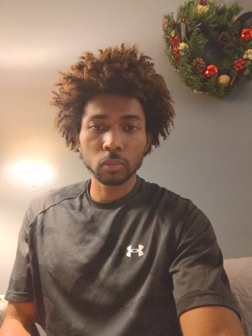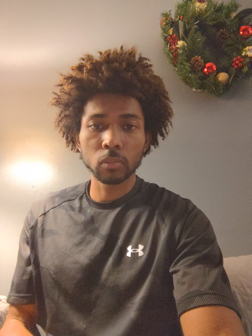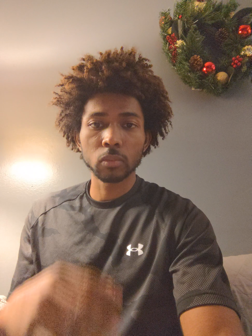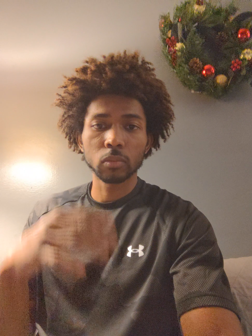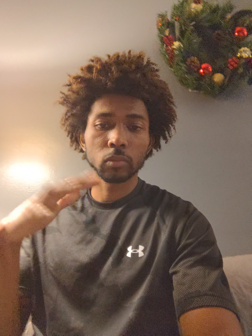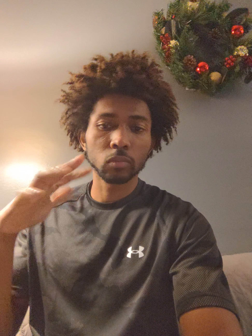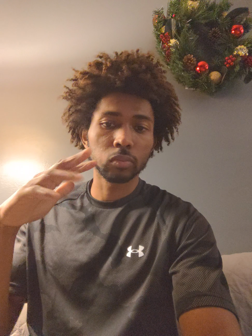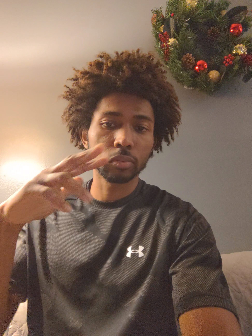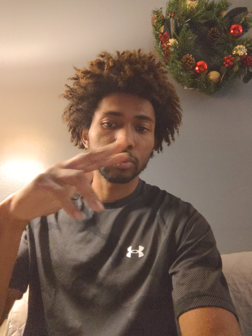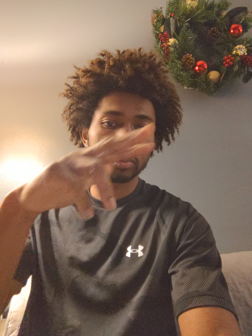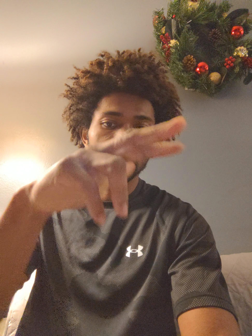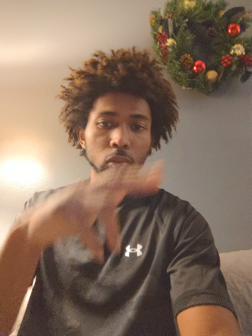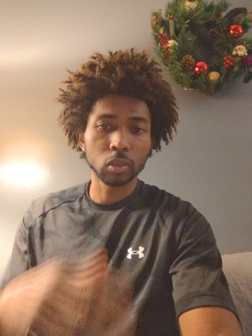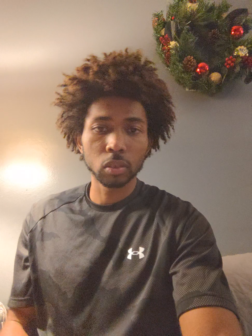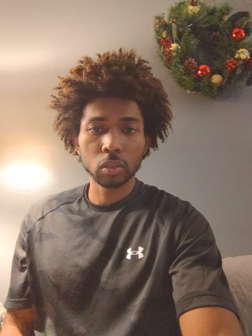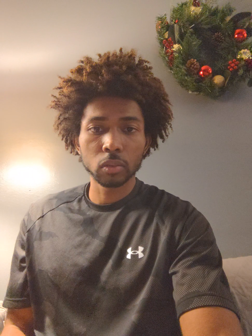helicopter